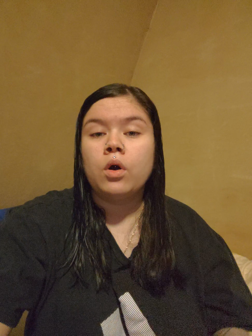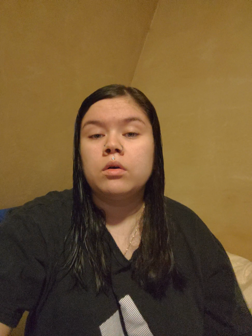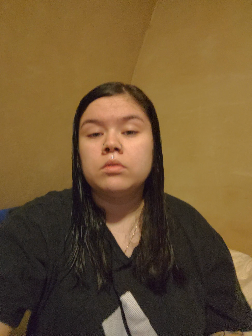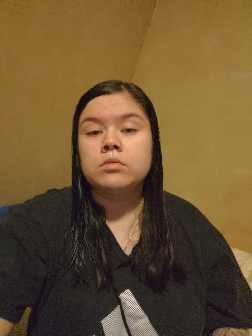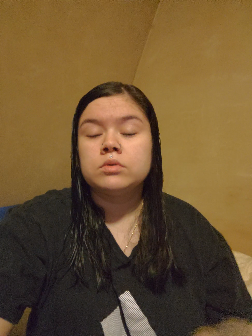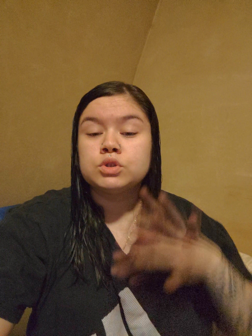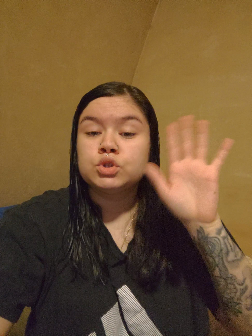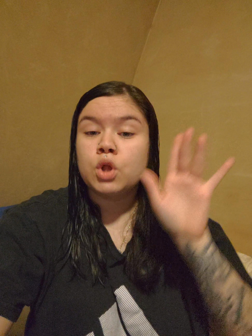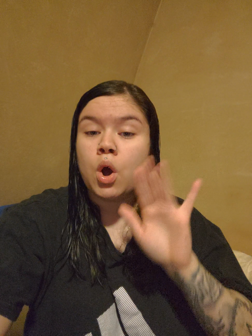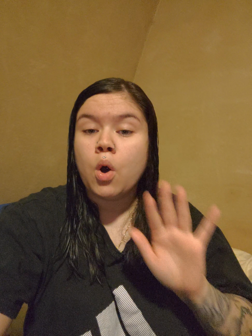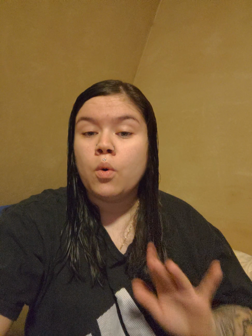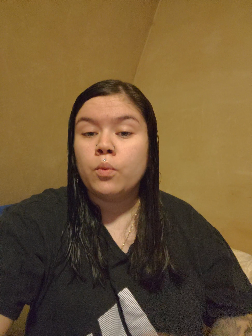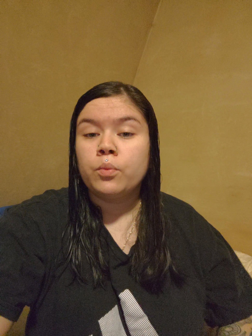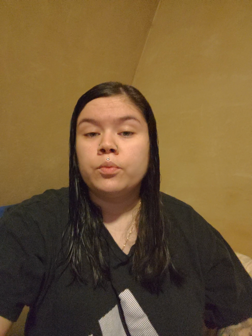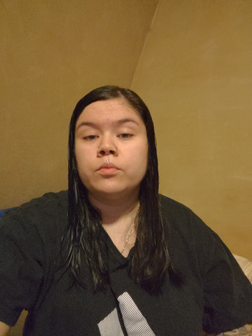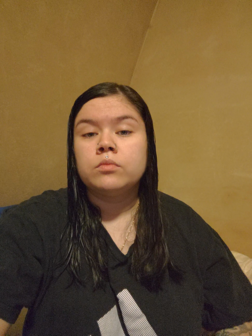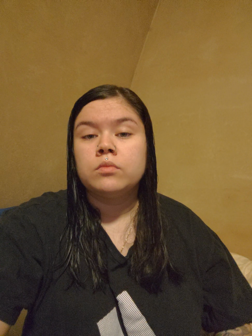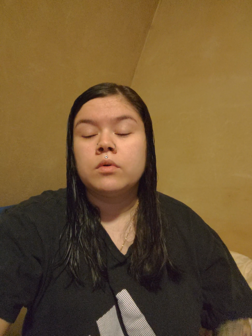snow